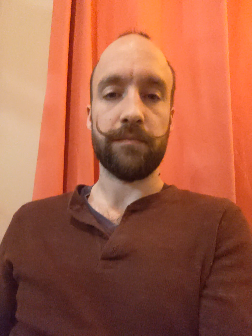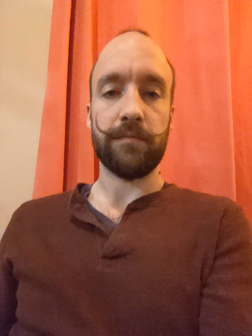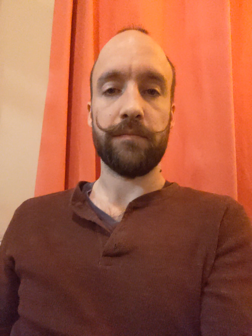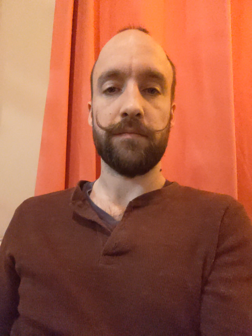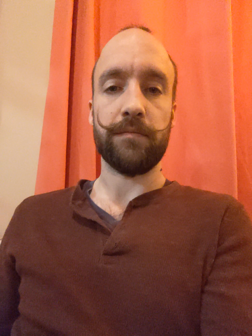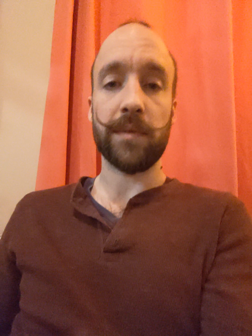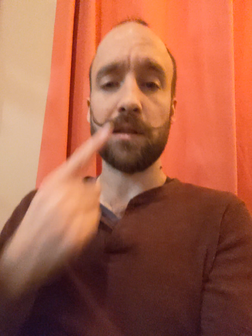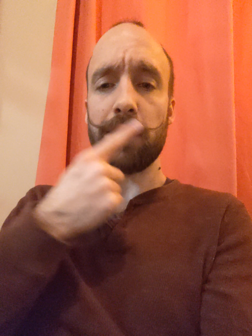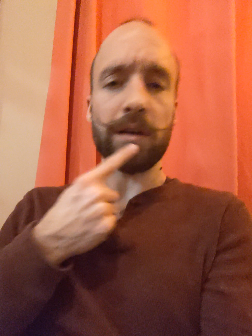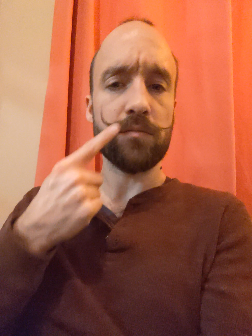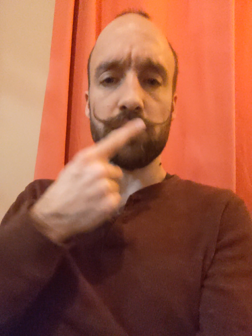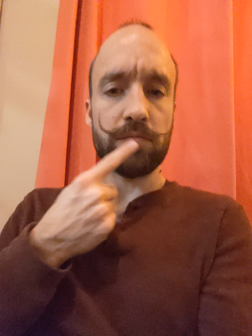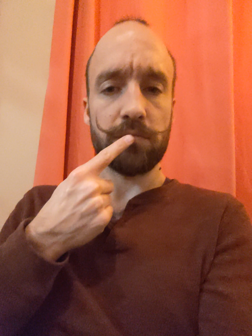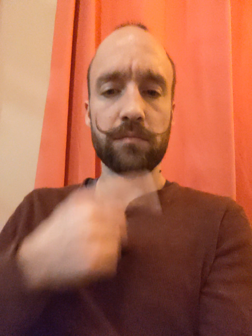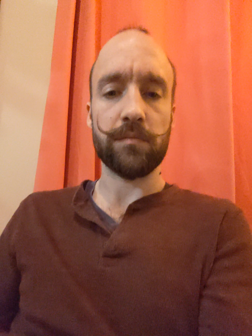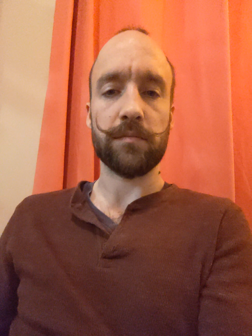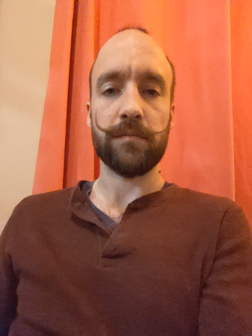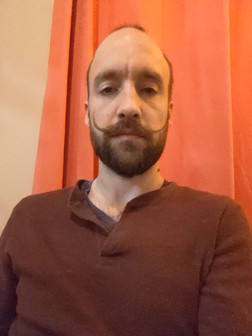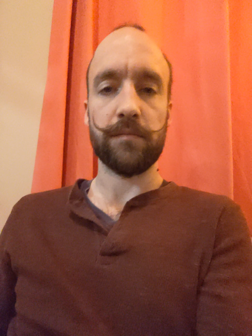mouth